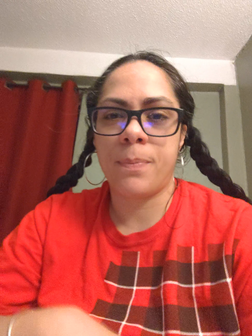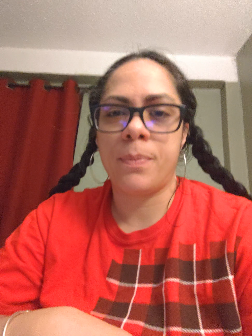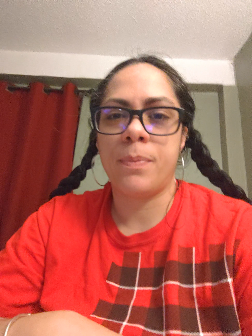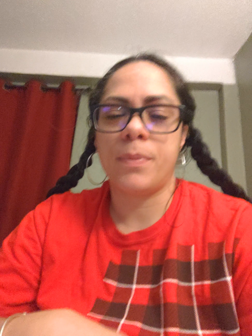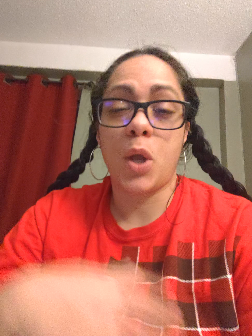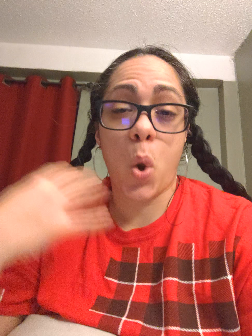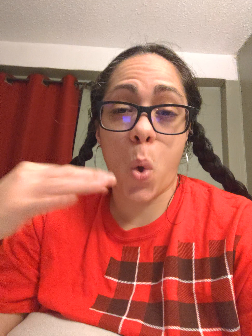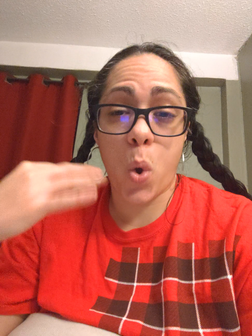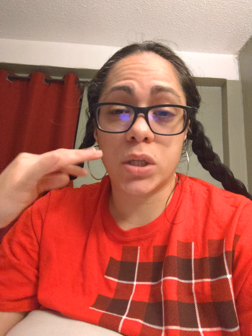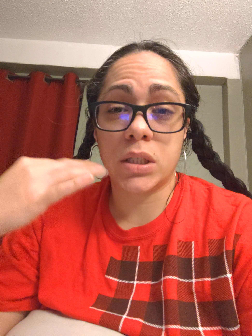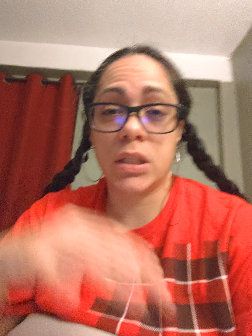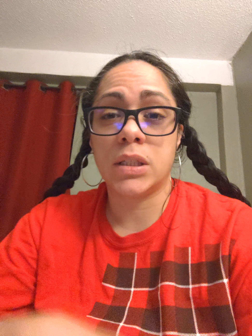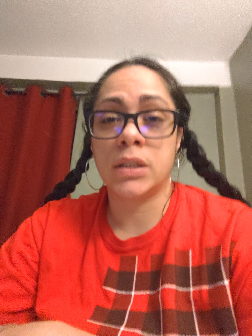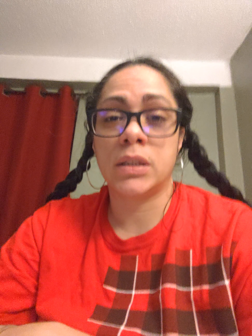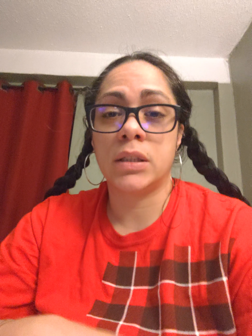noisy